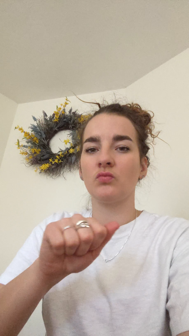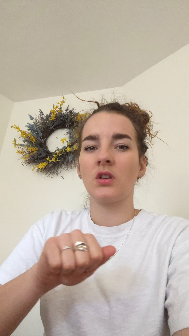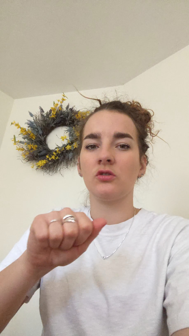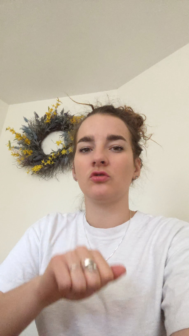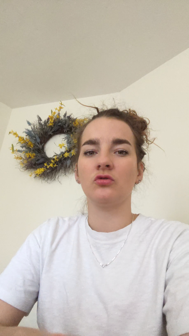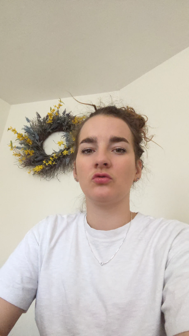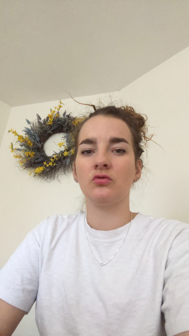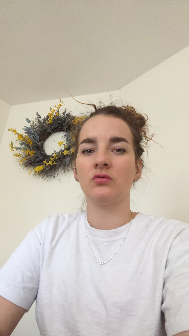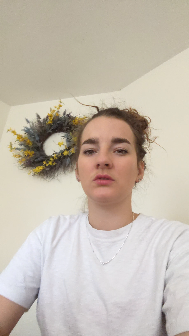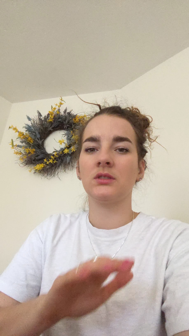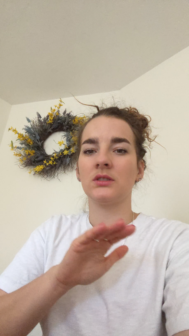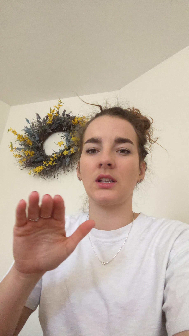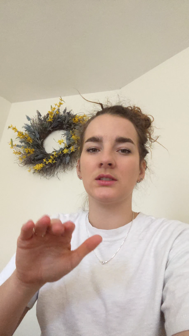nice